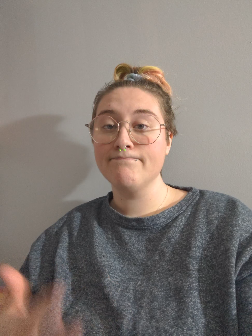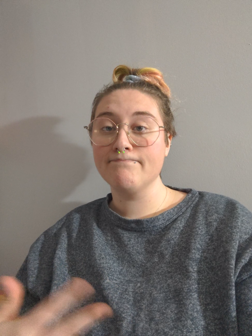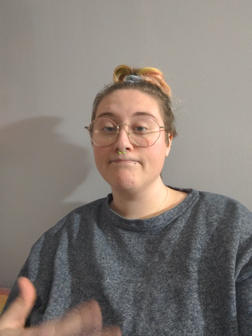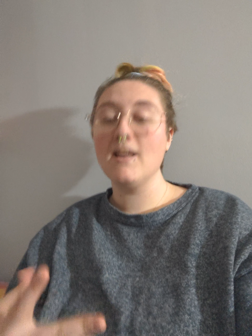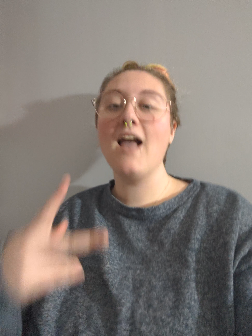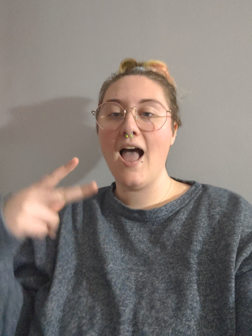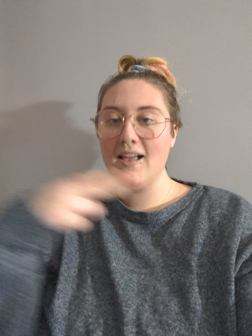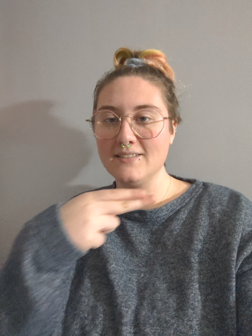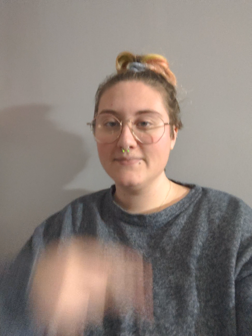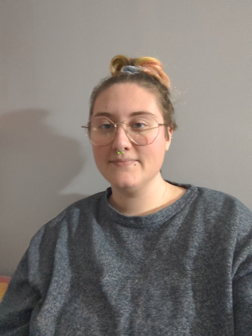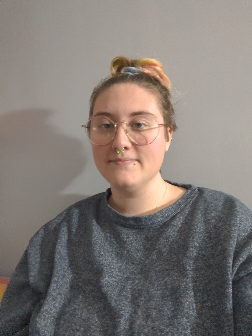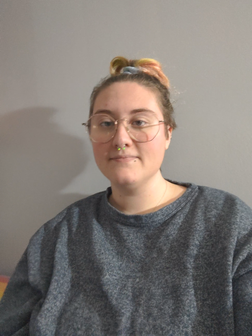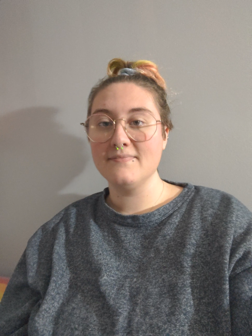cut